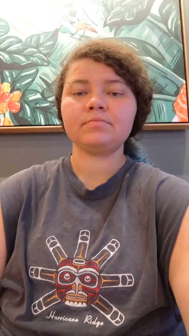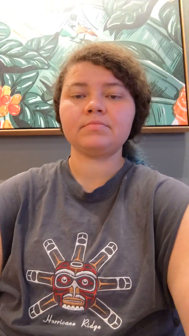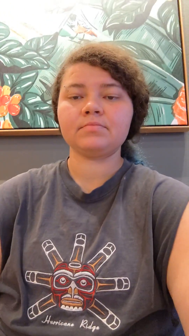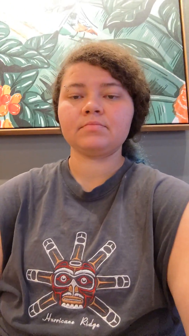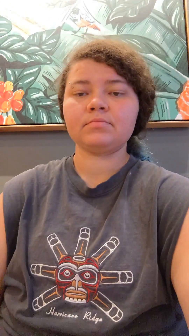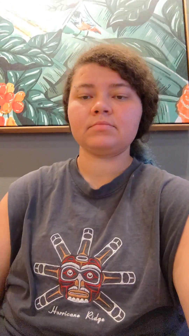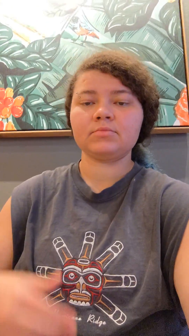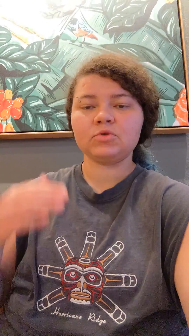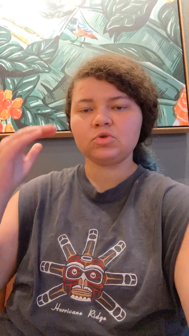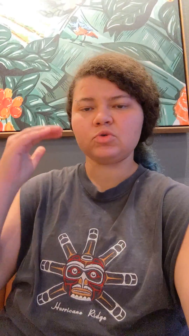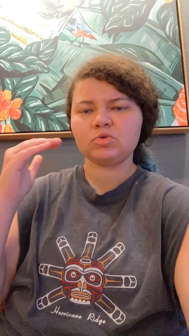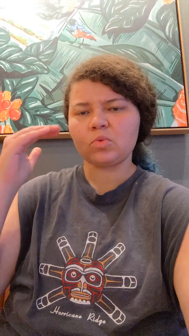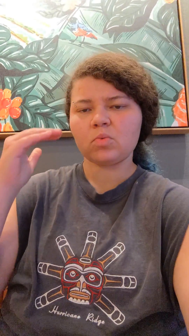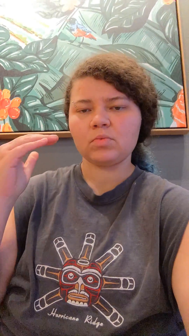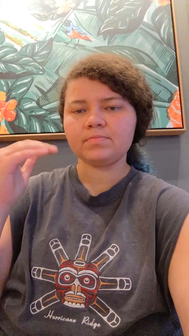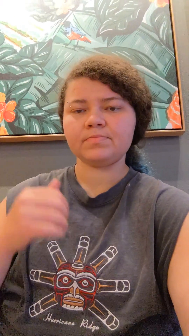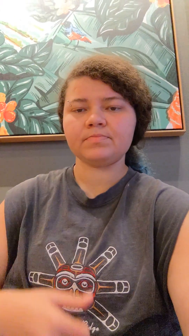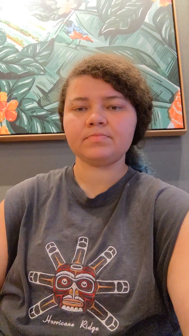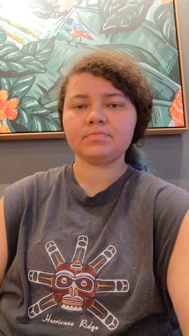short